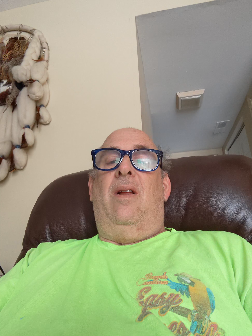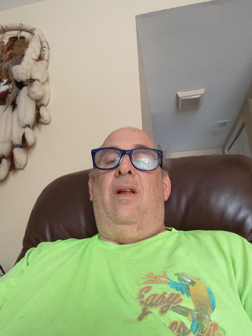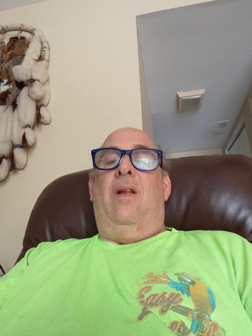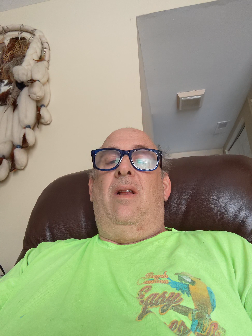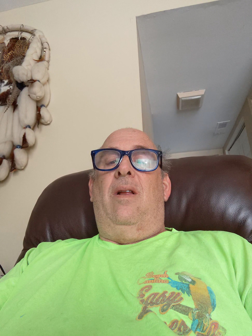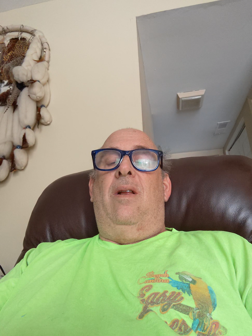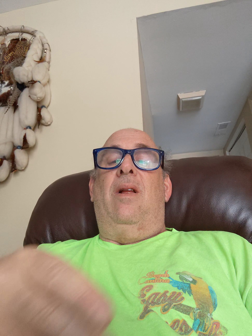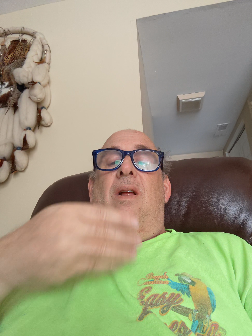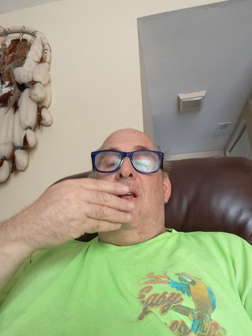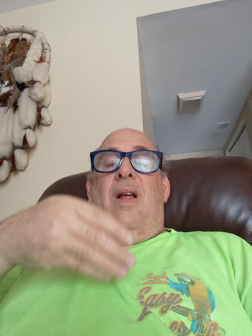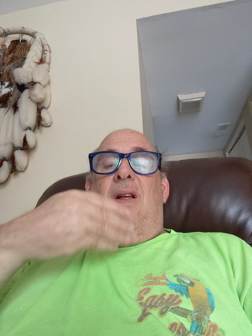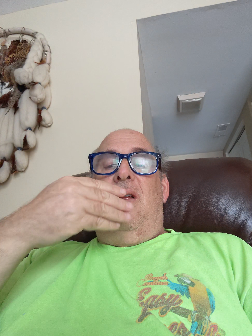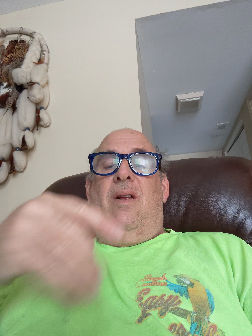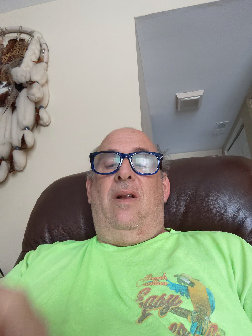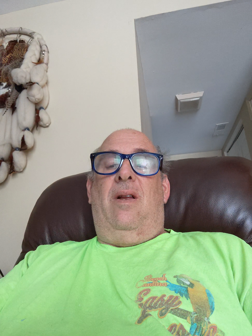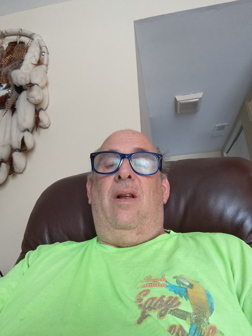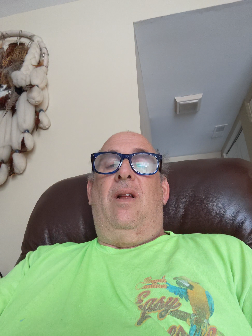cereal